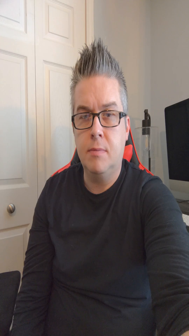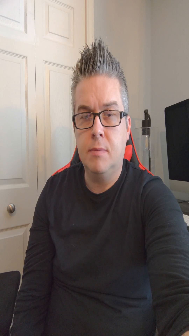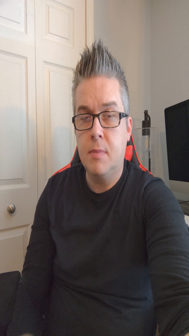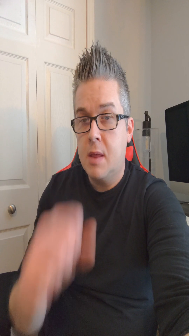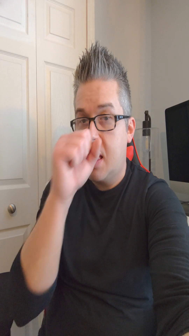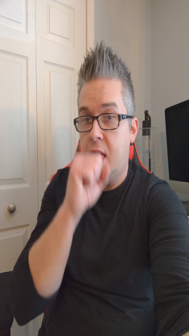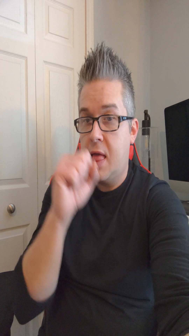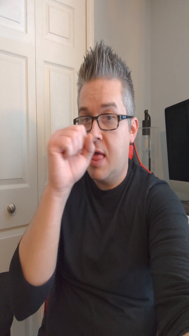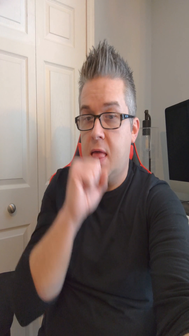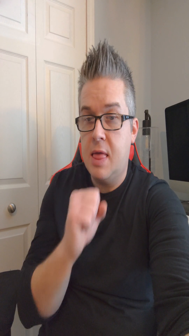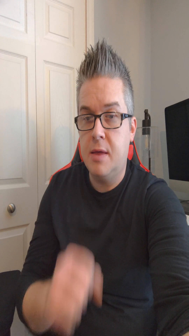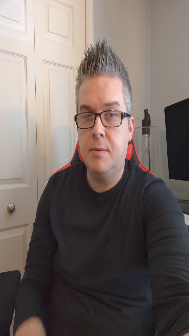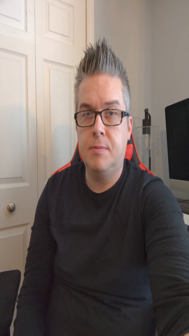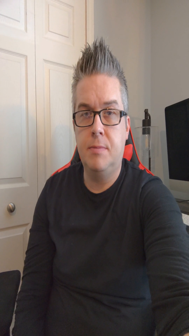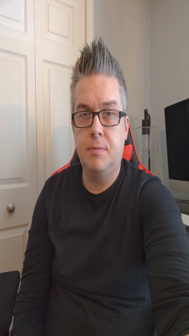ice cream